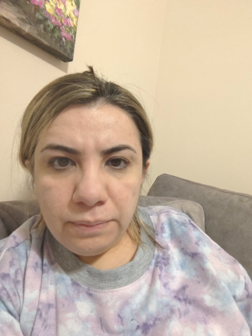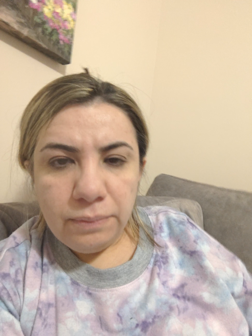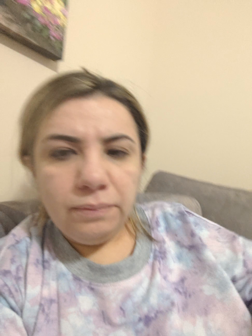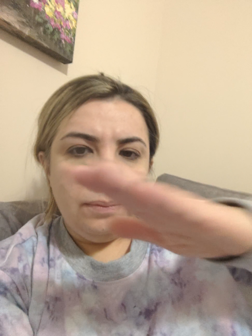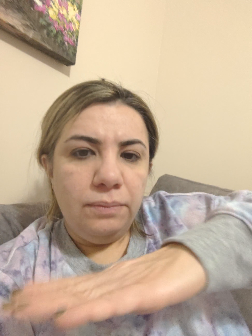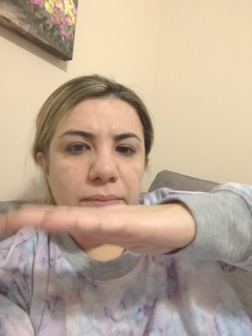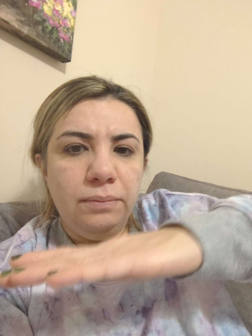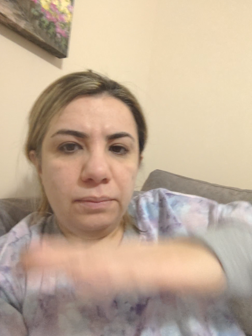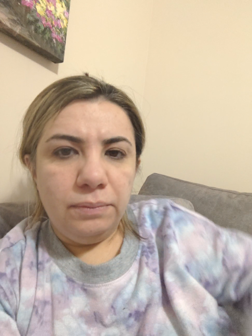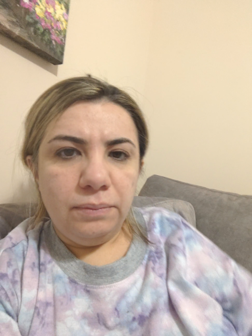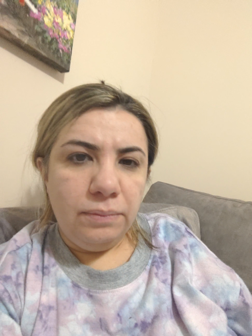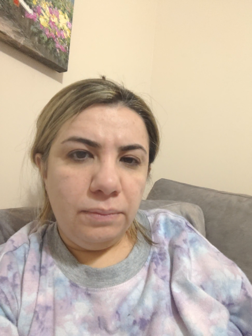table